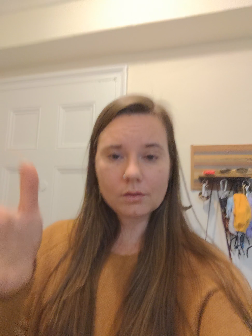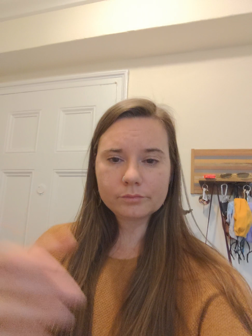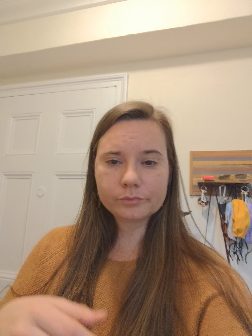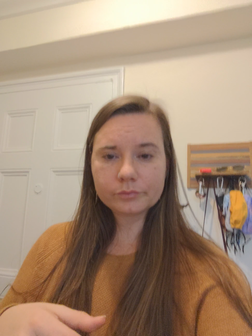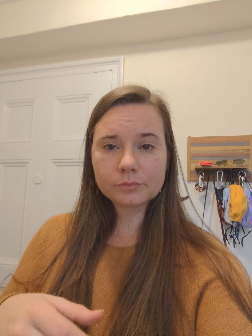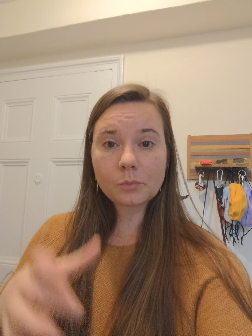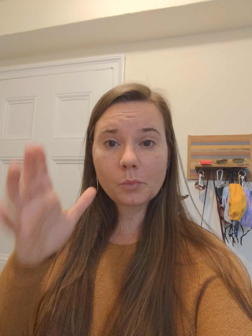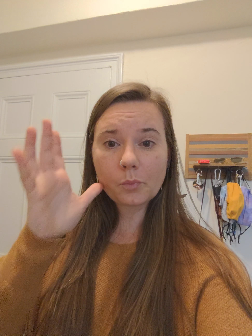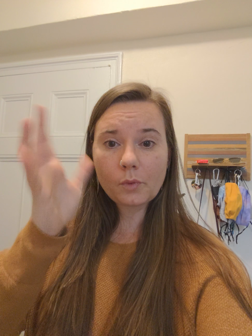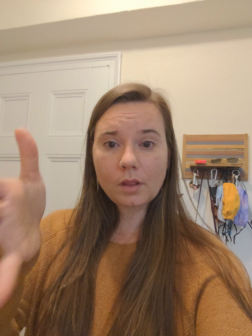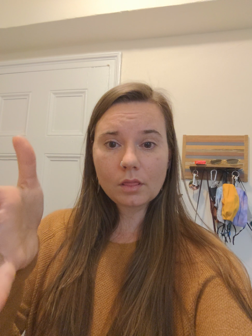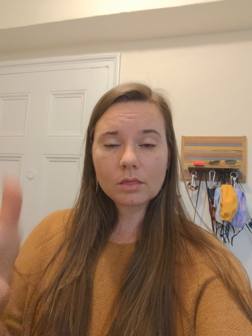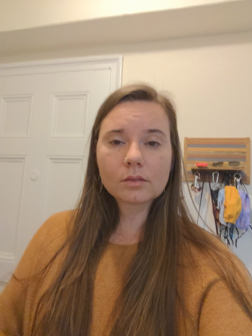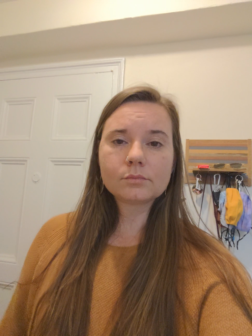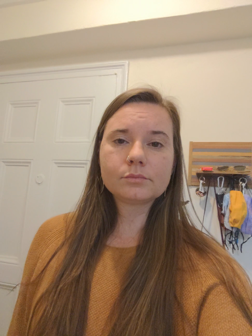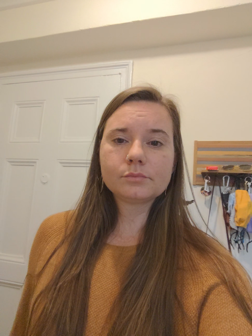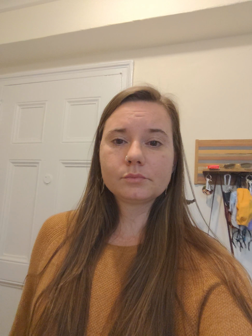will